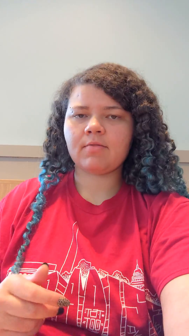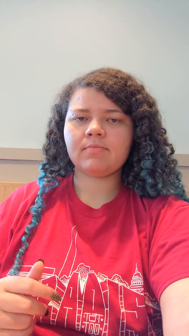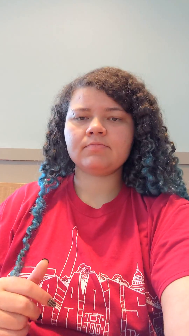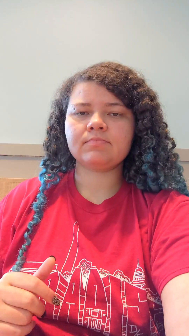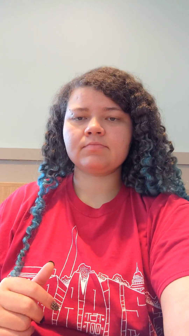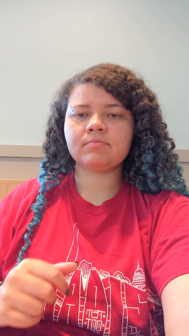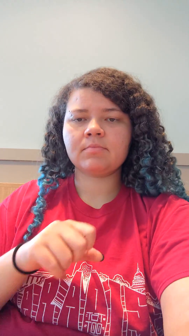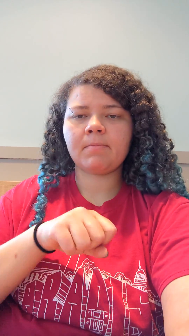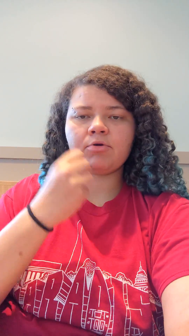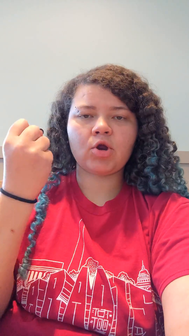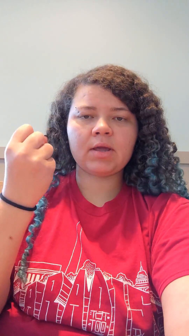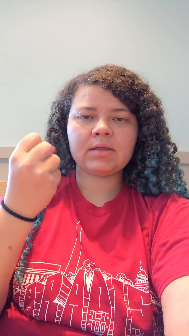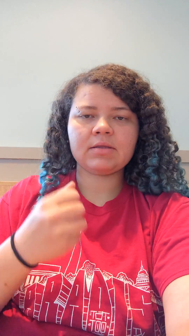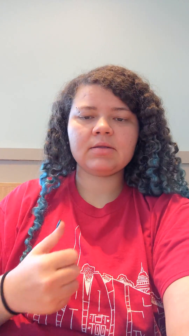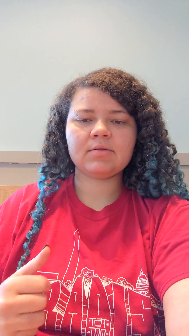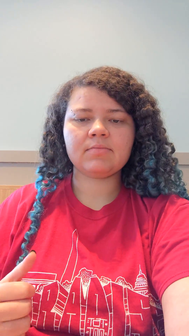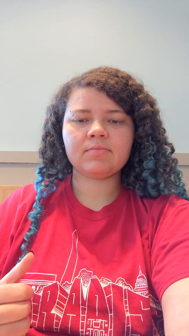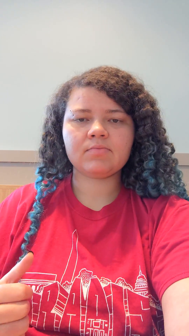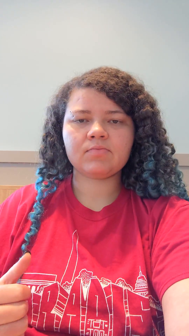break